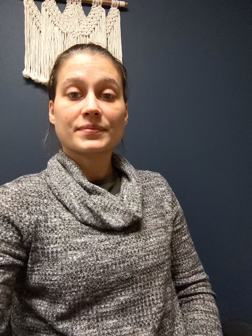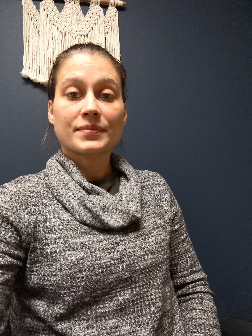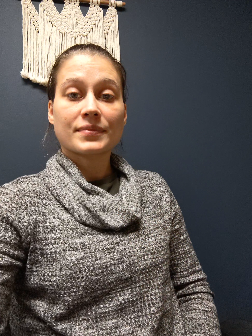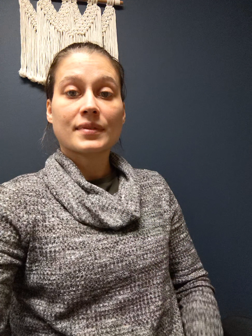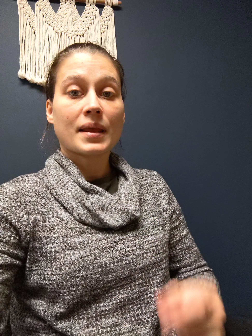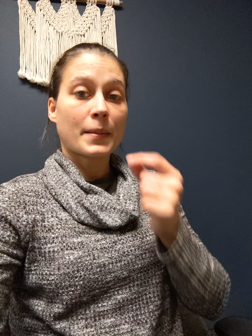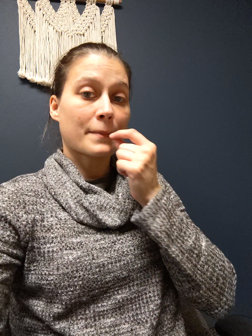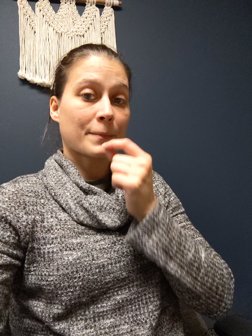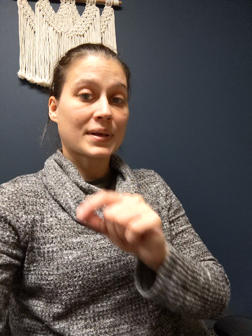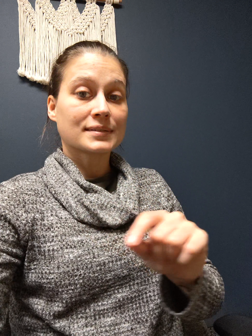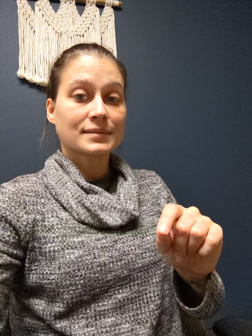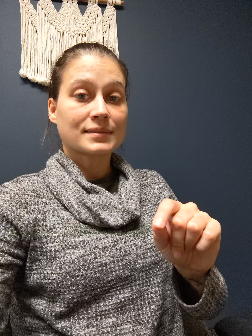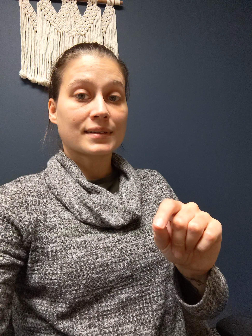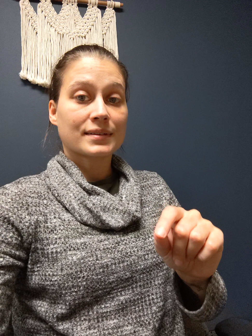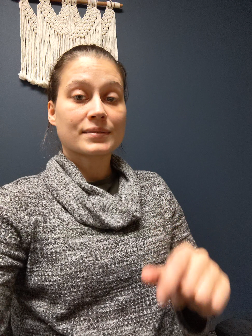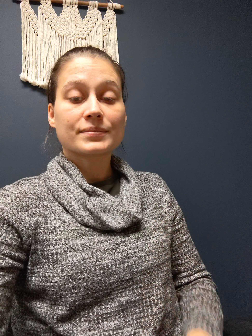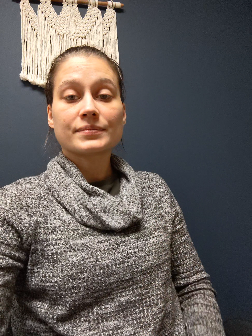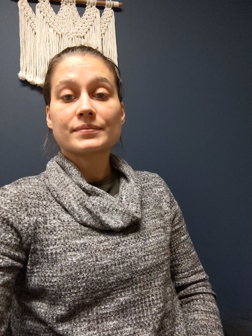pencil